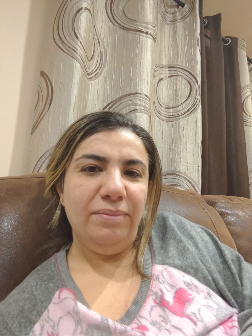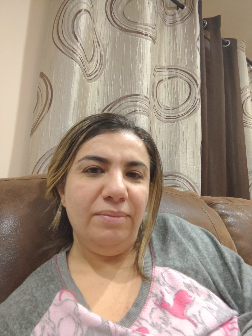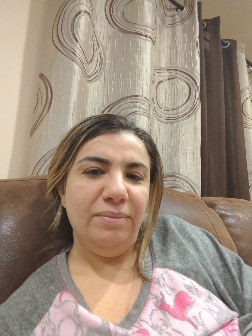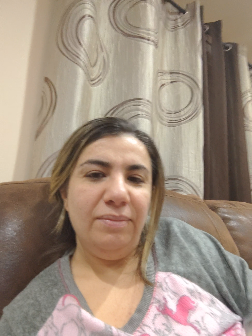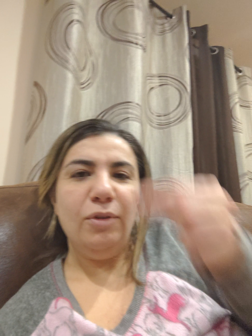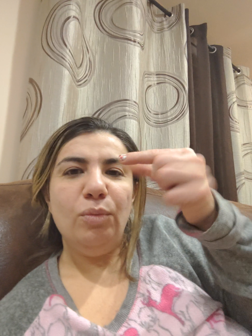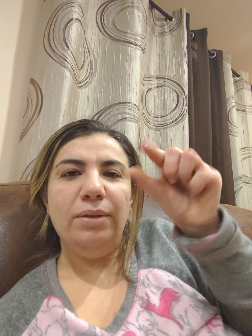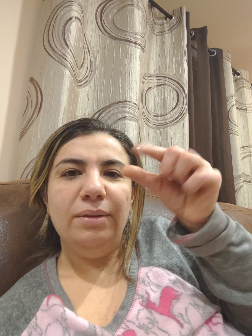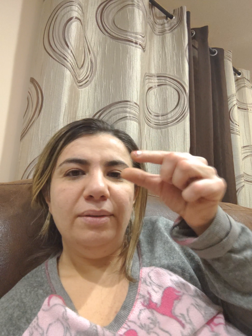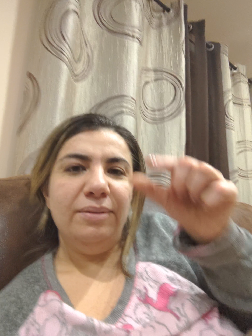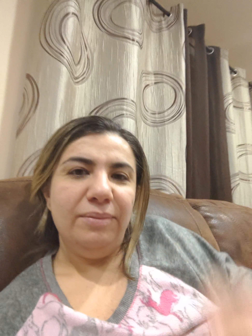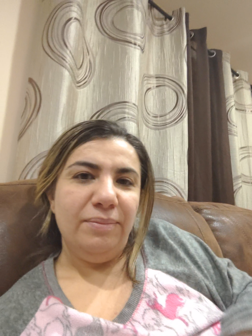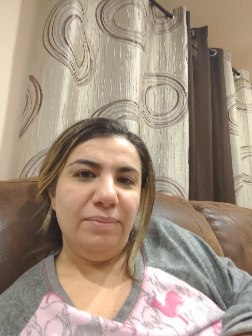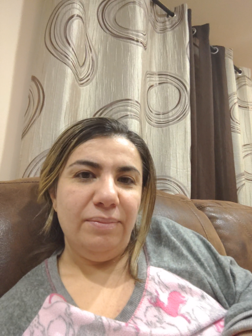green